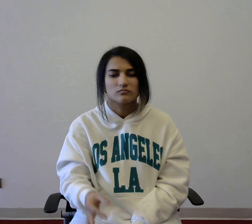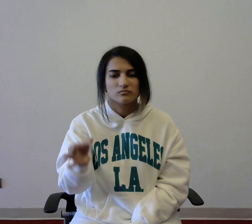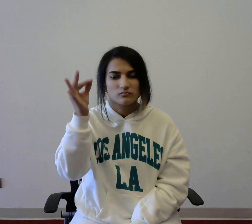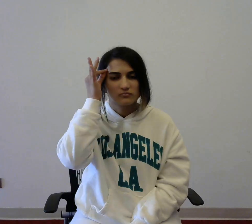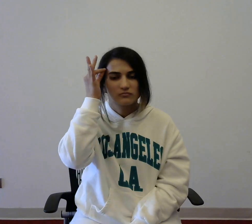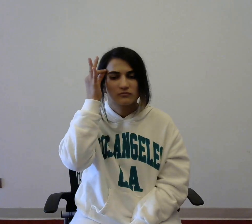xatırladım